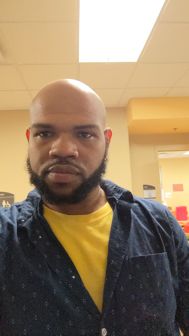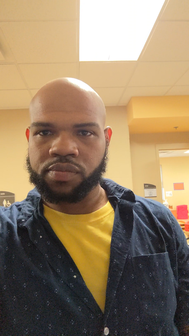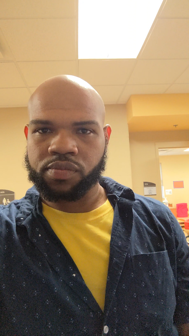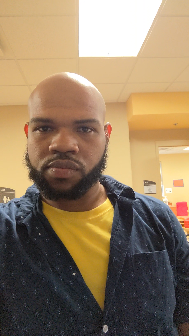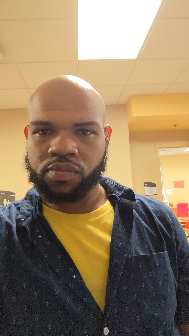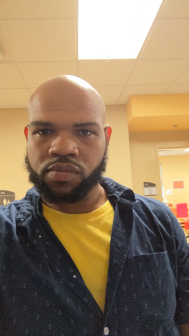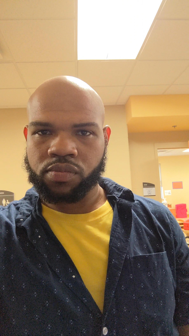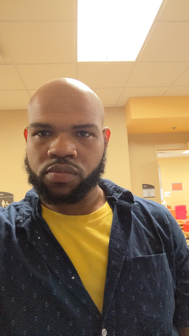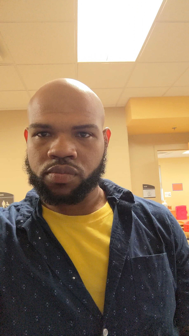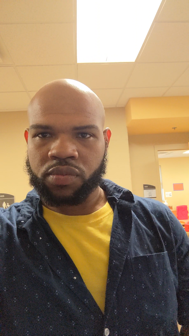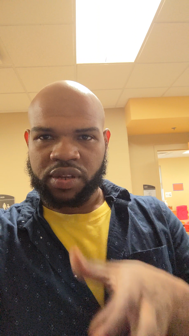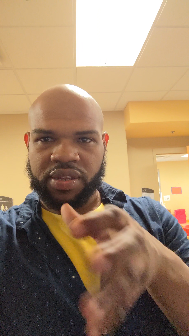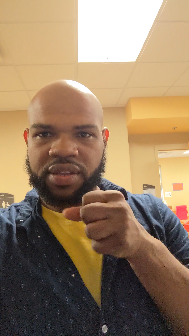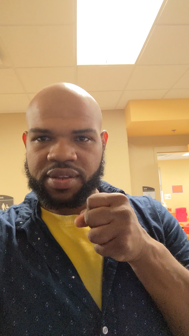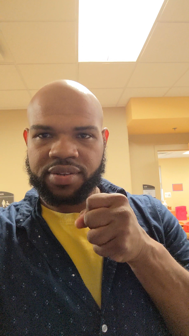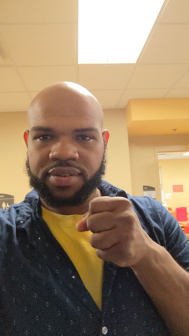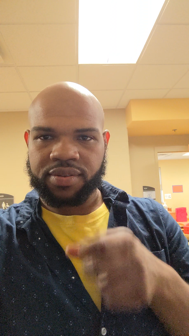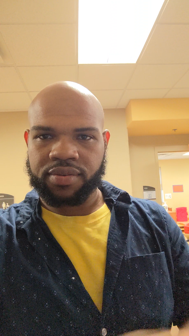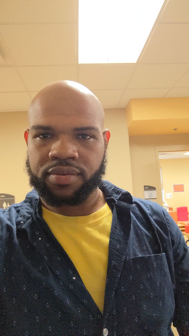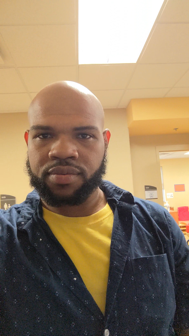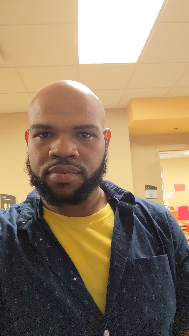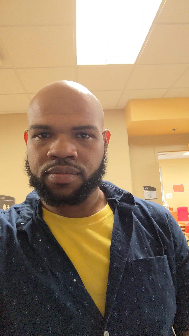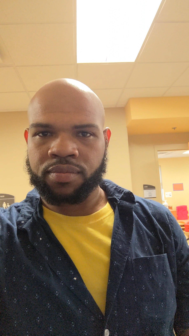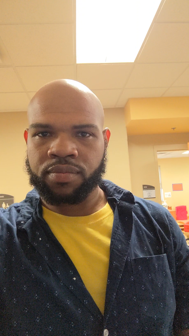get